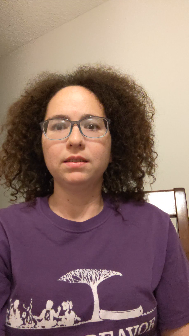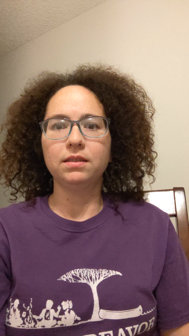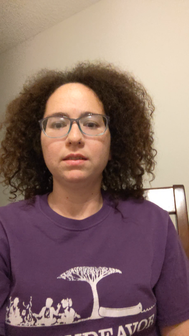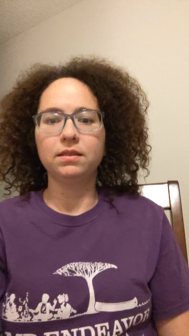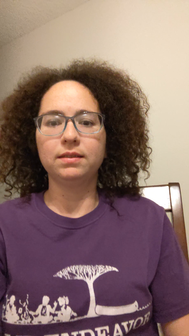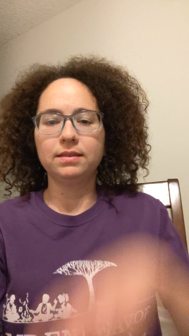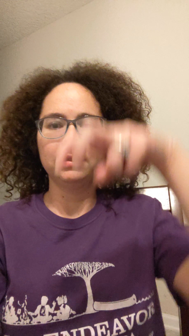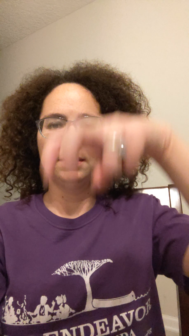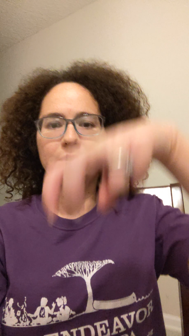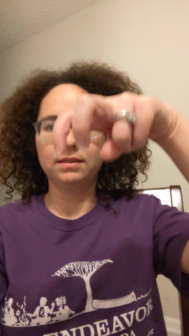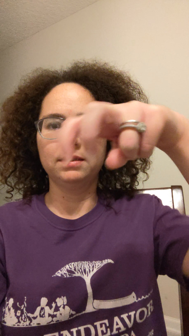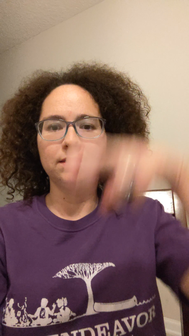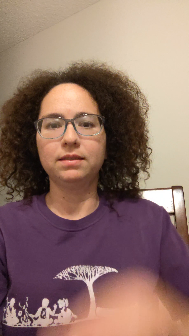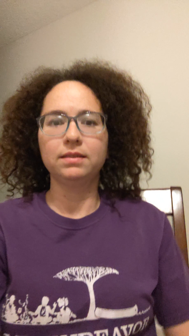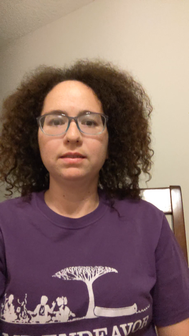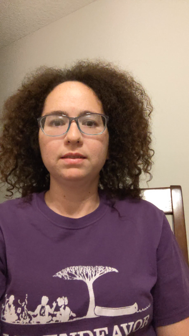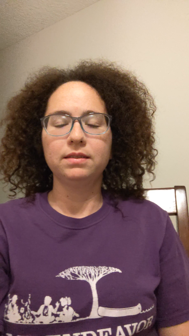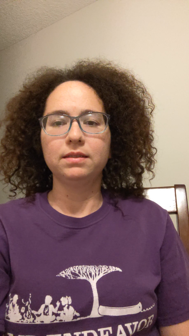potato